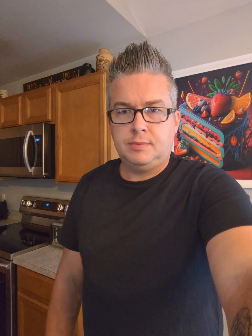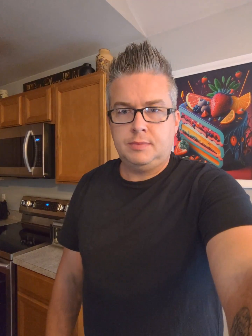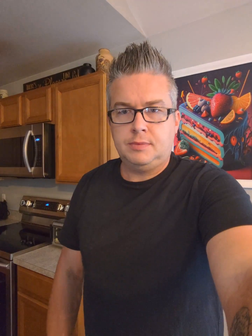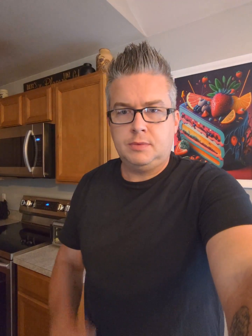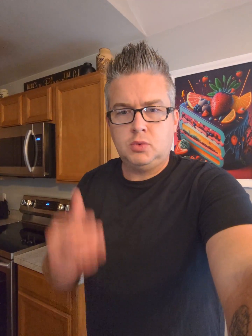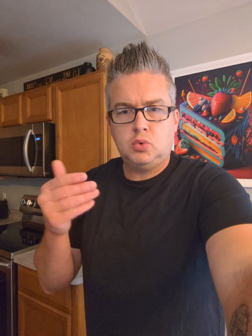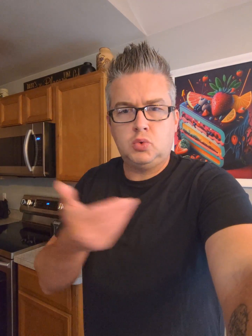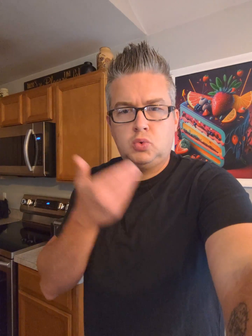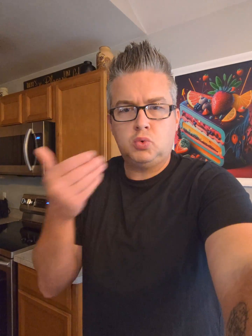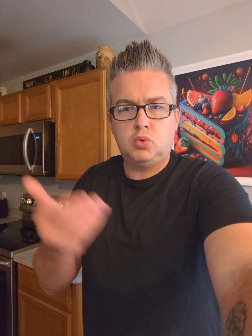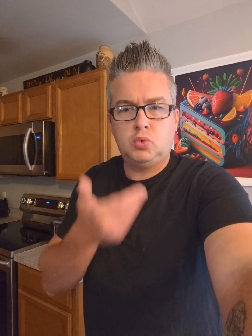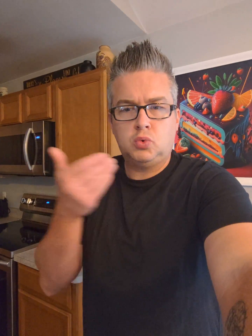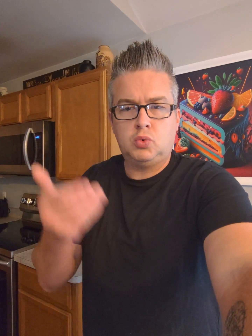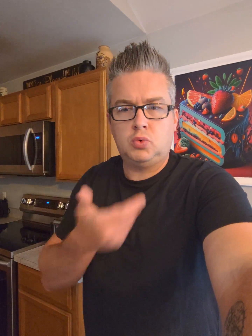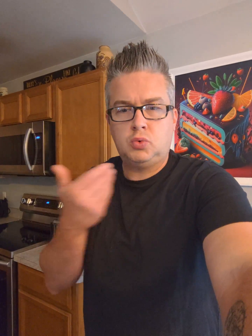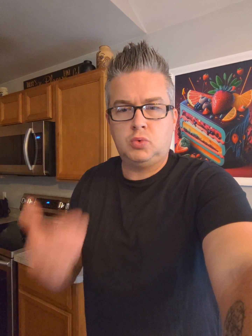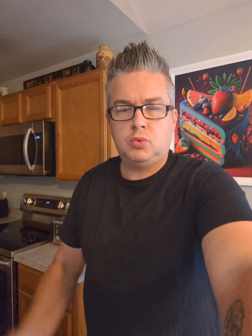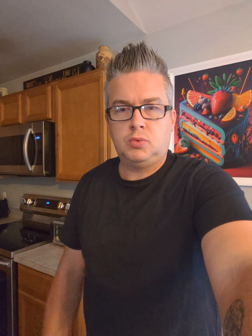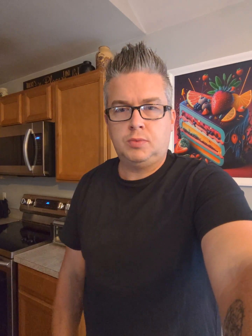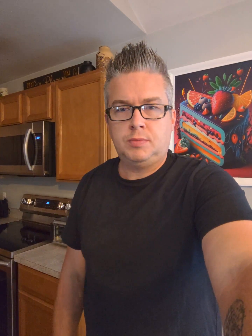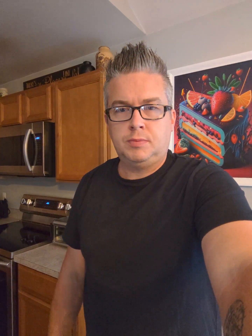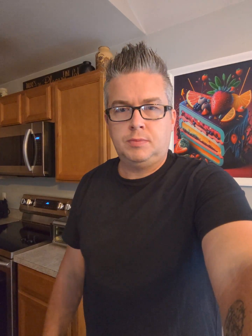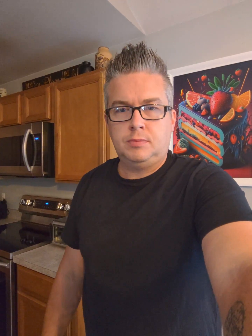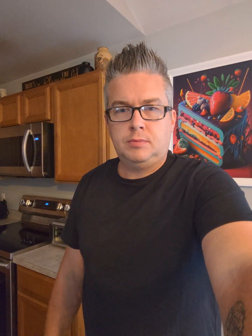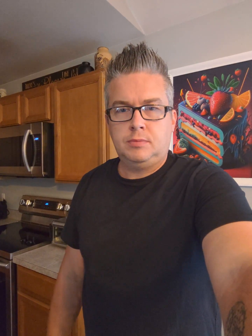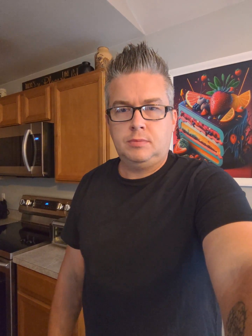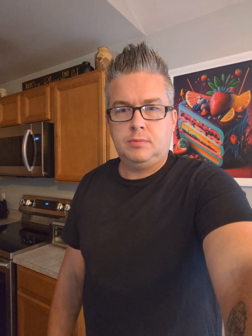new